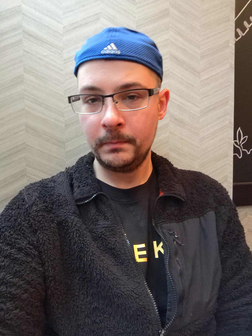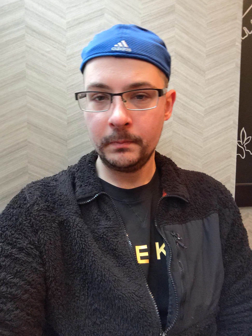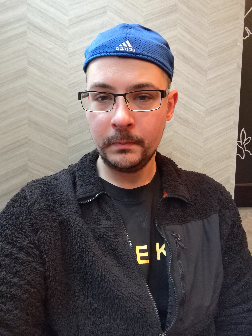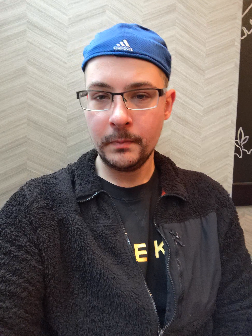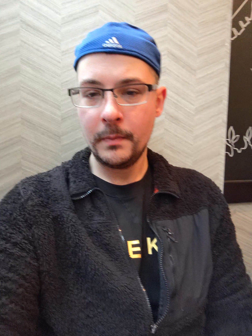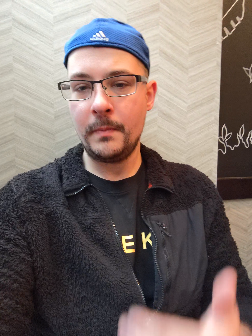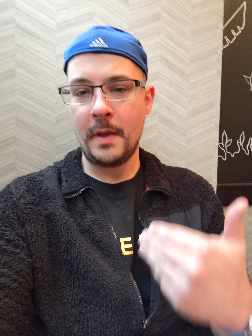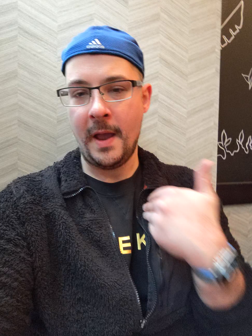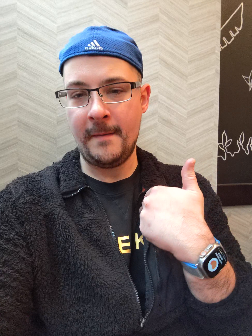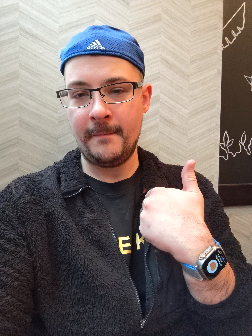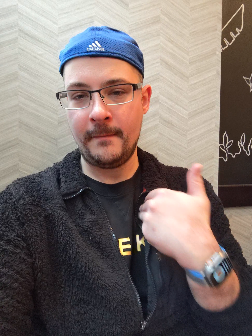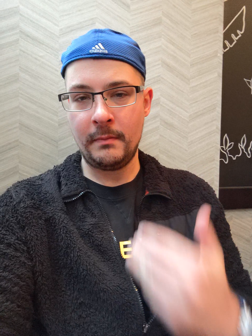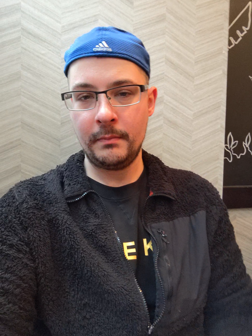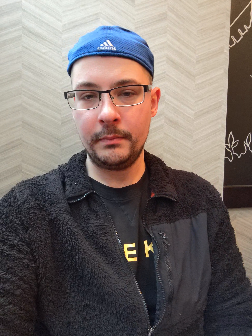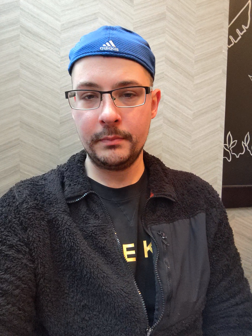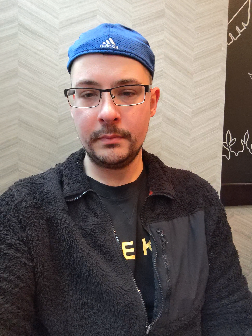have